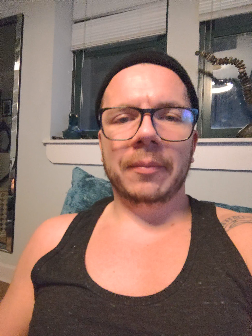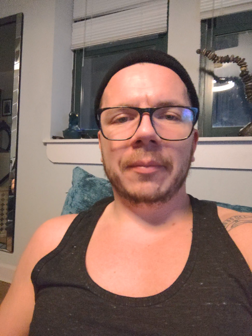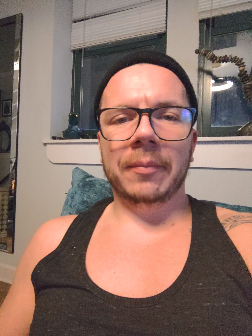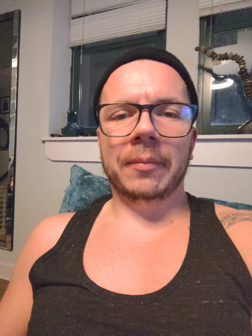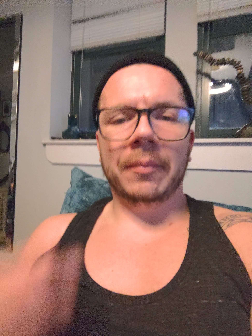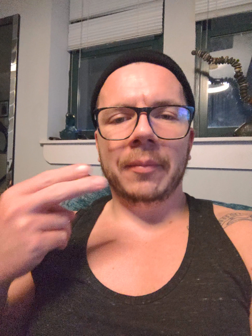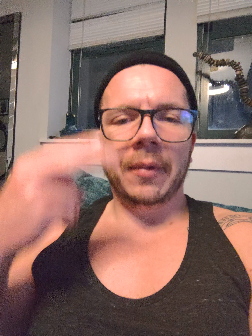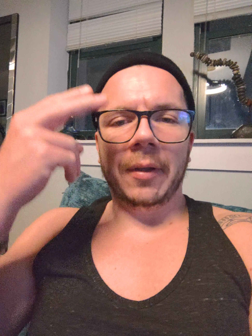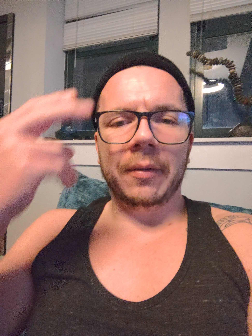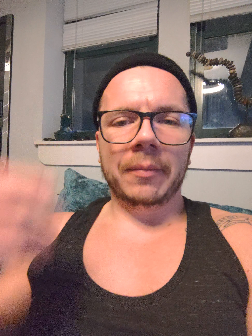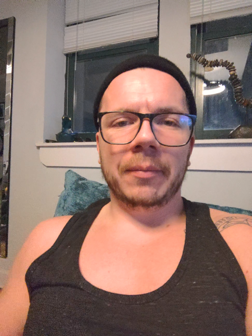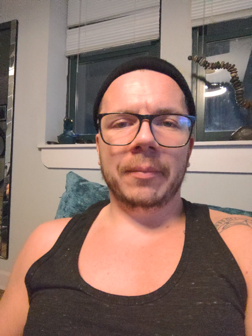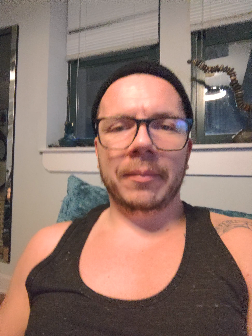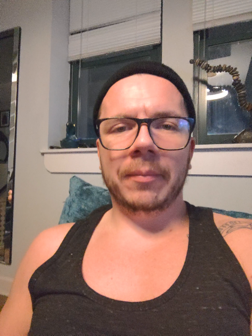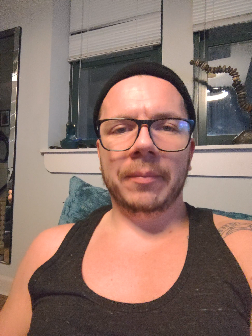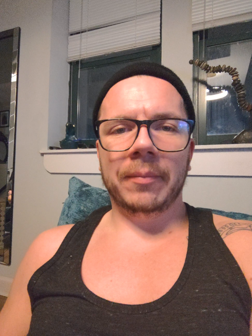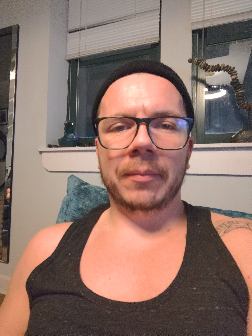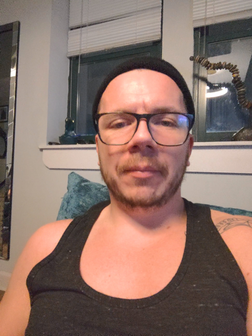high